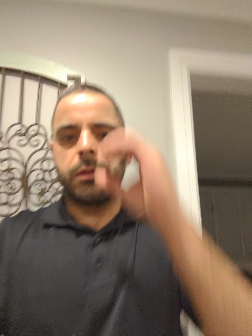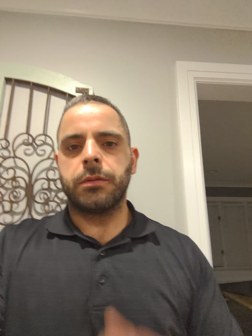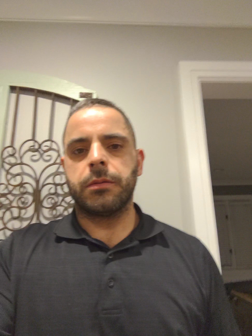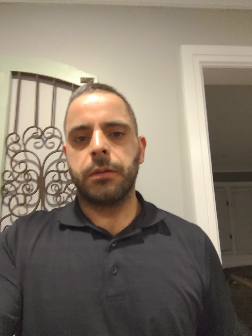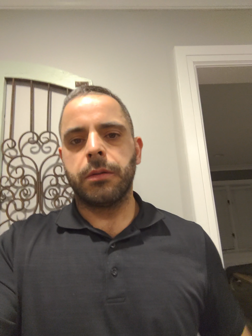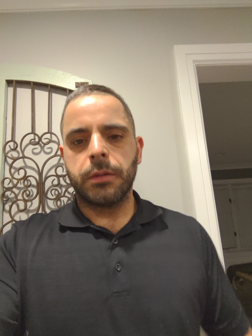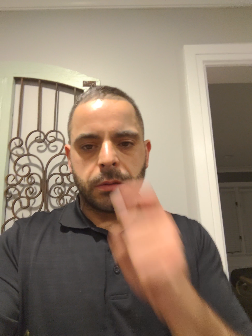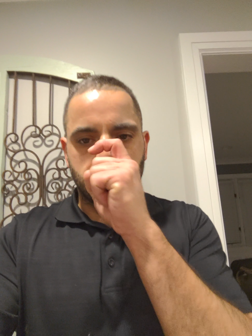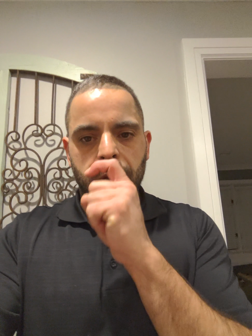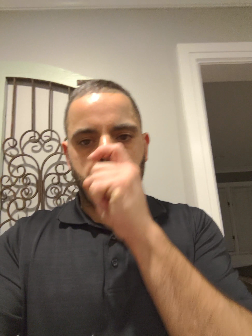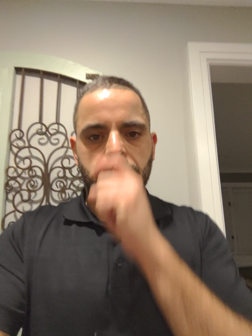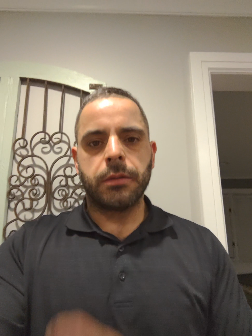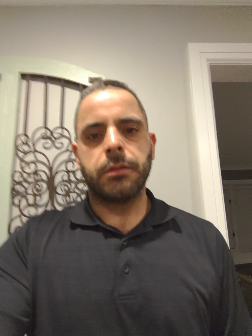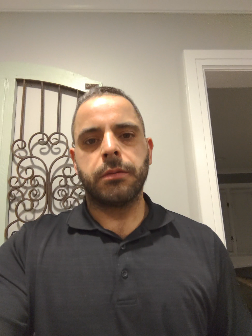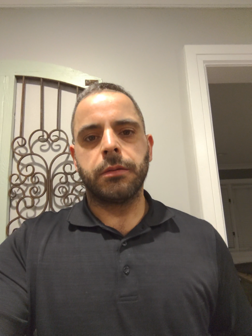doll